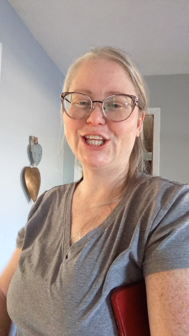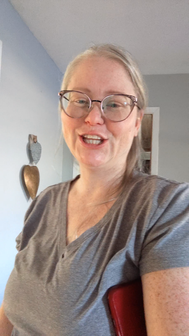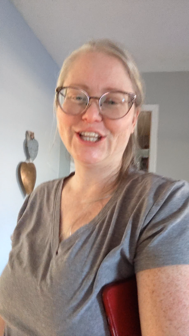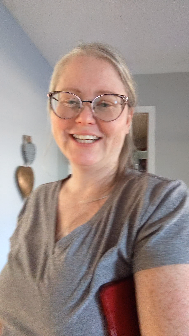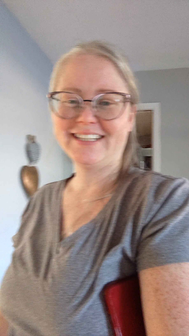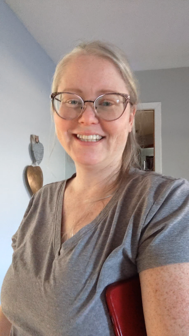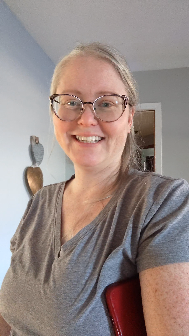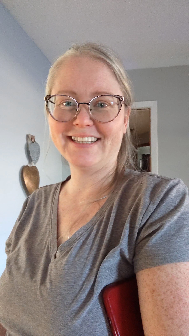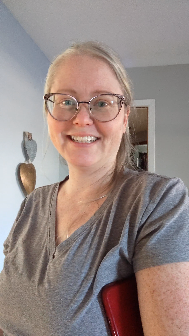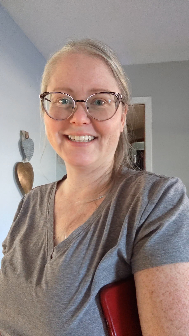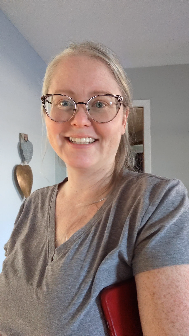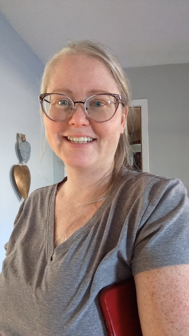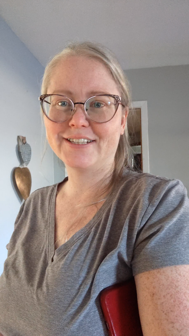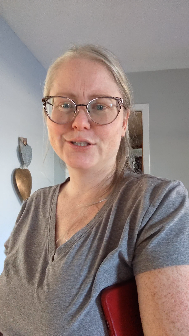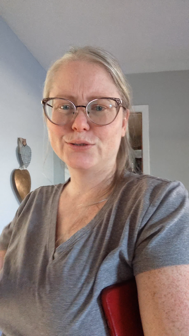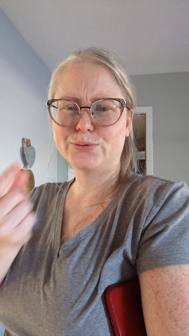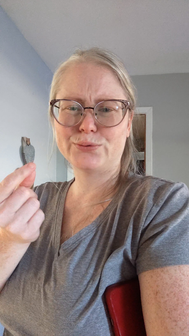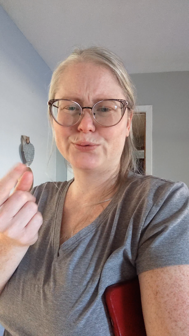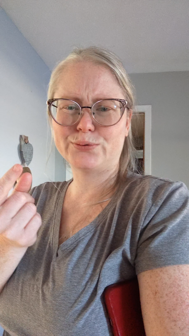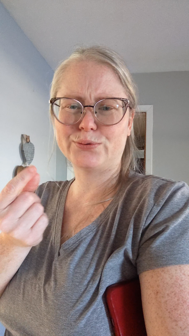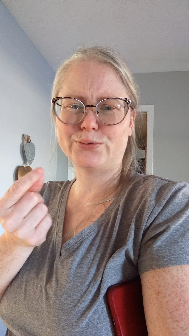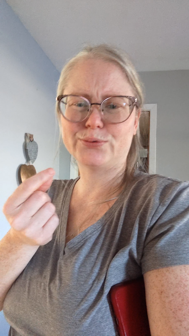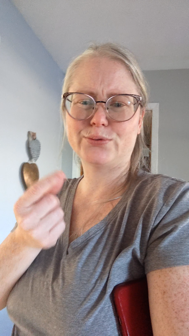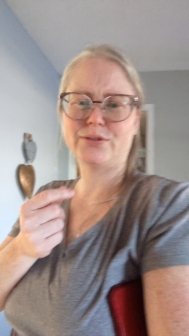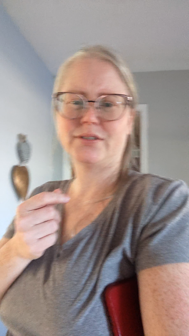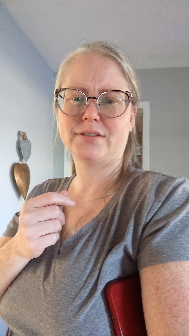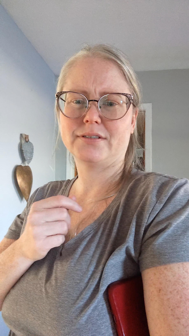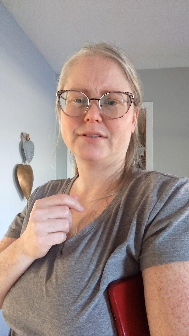do